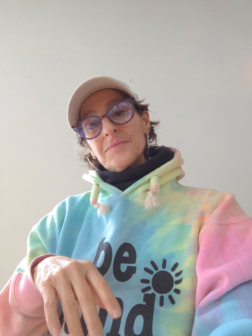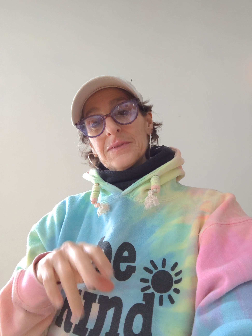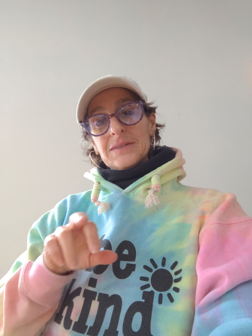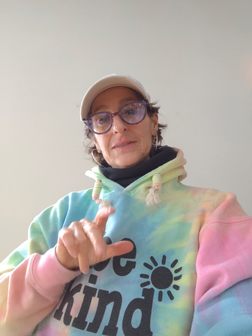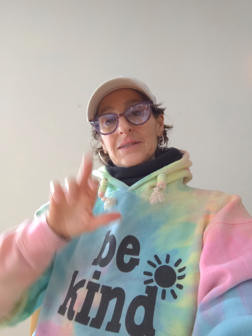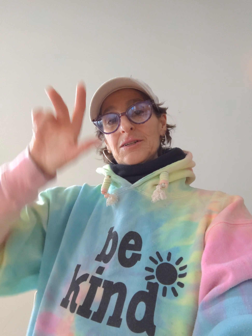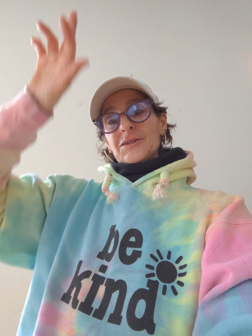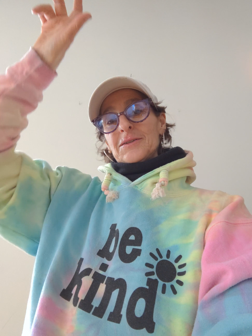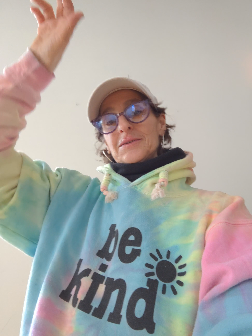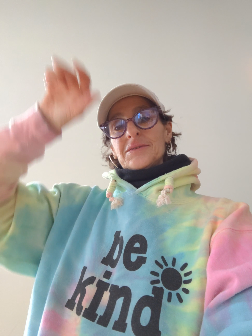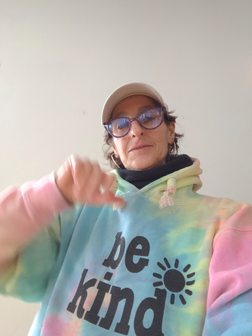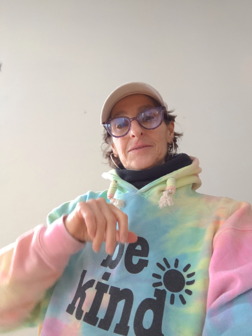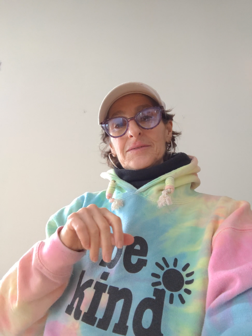stairs